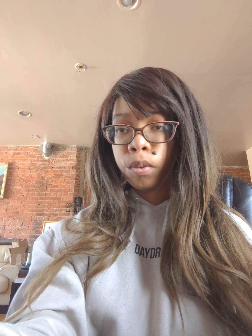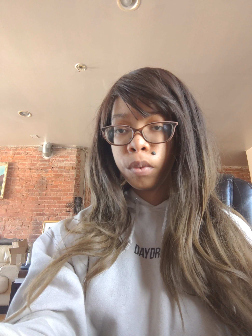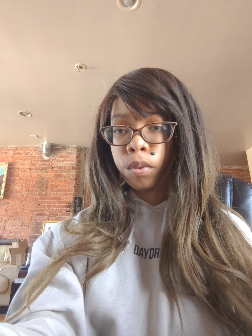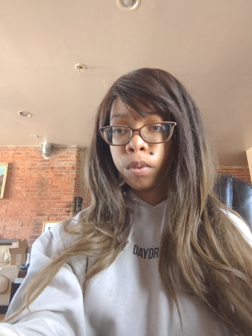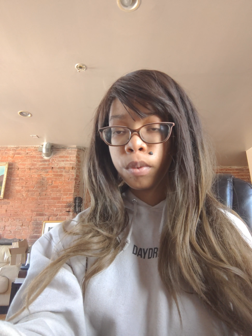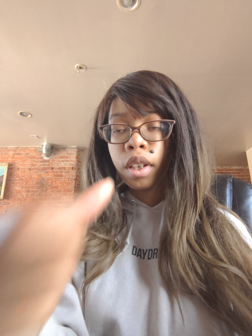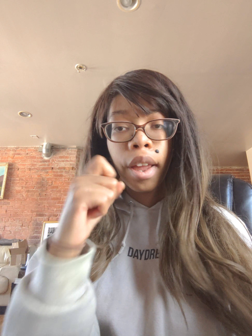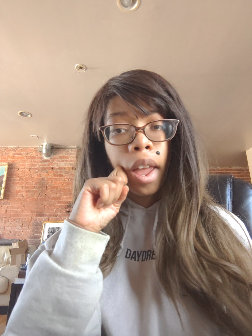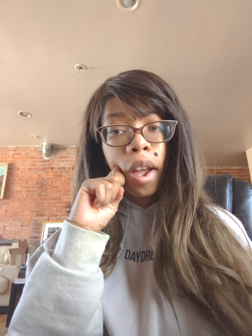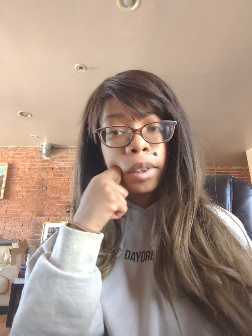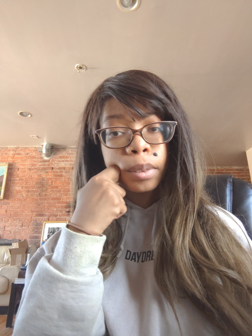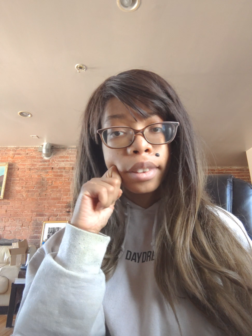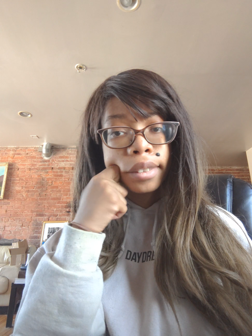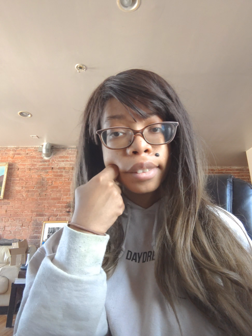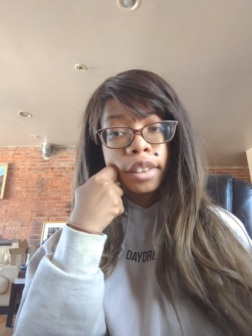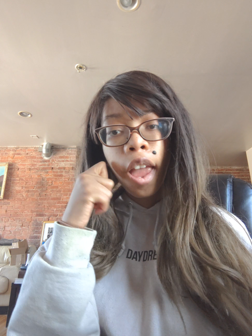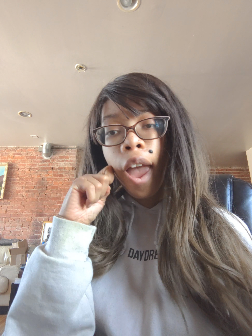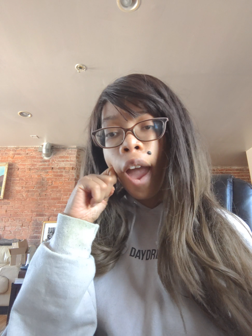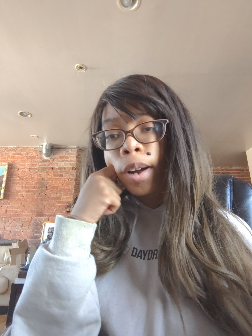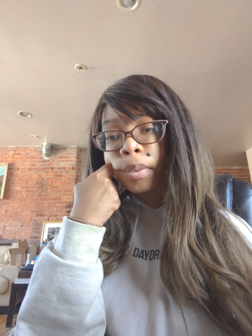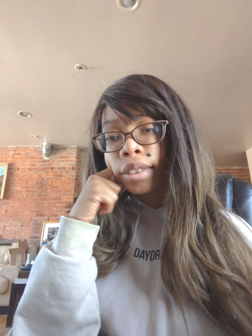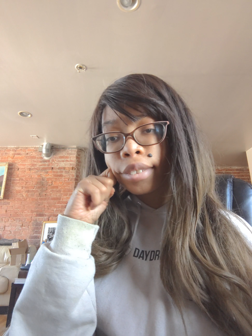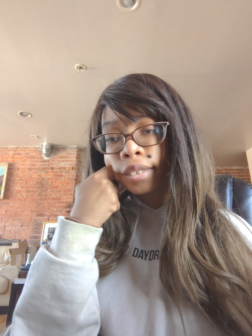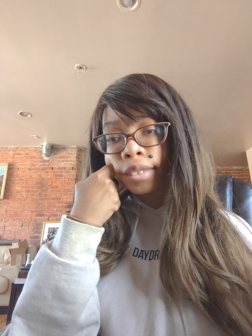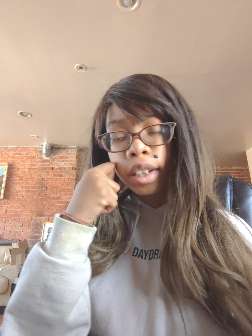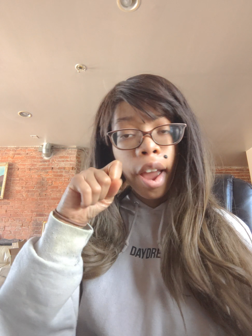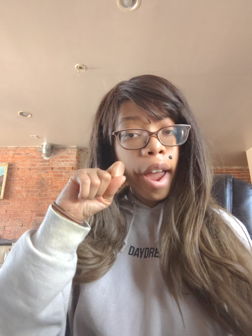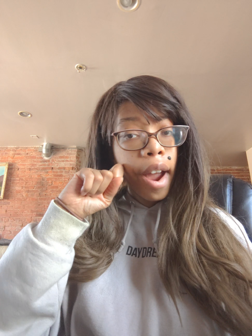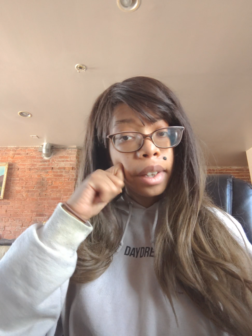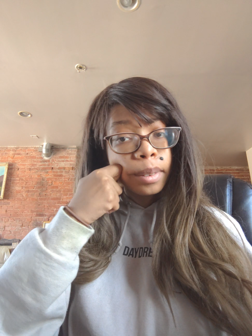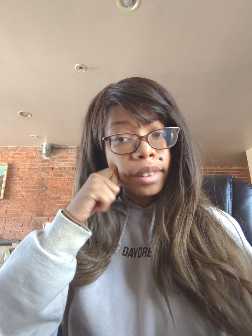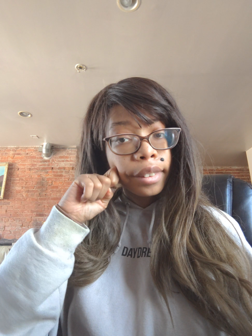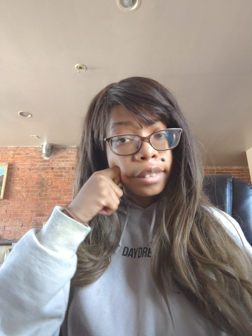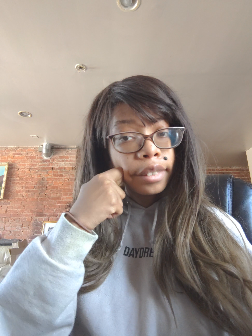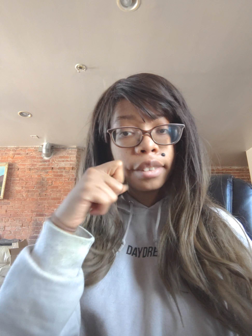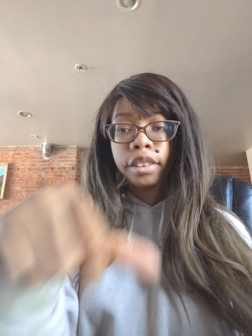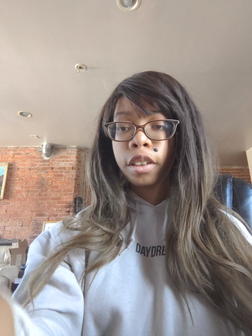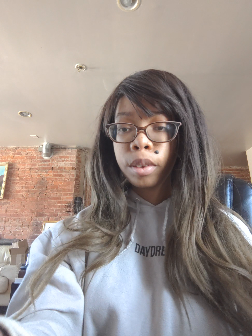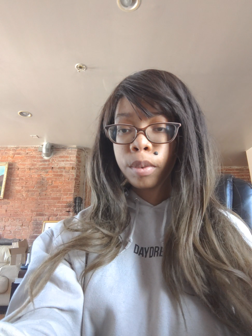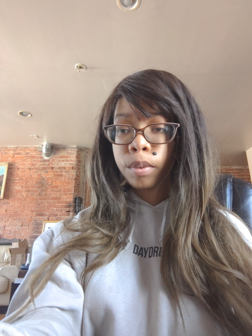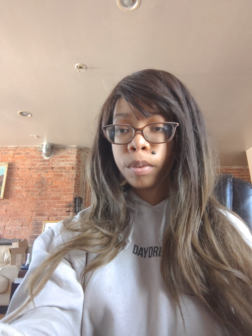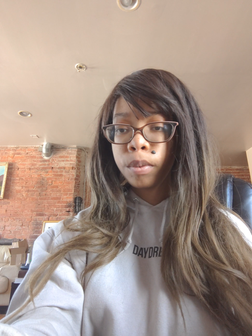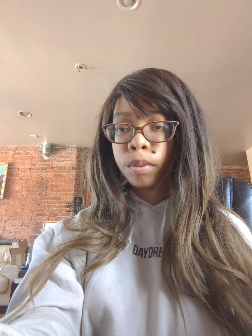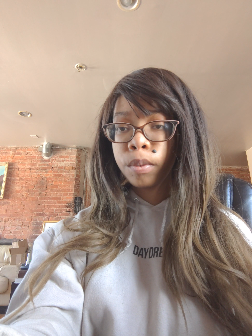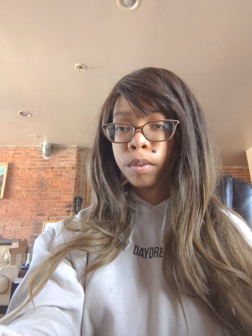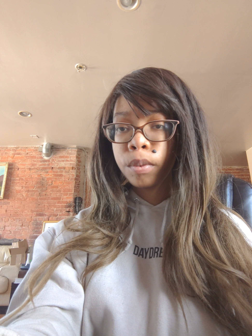apple